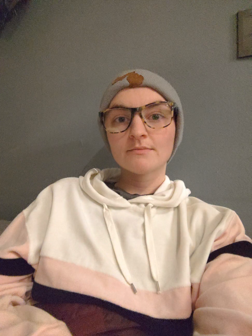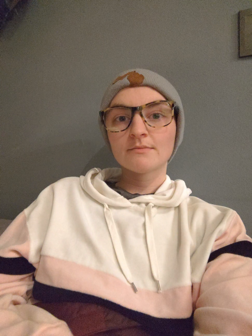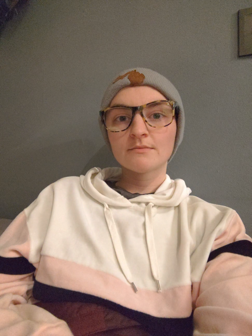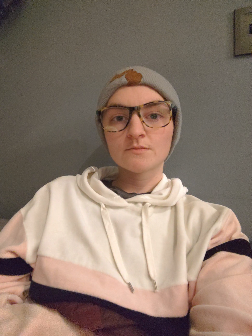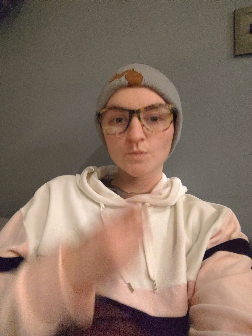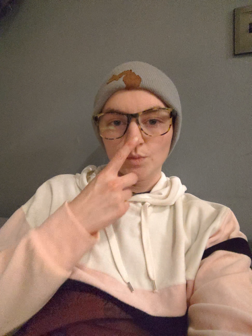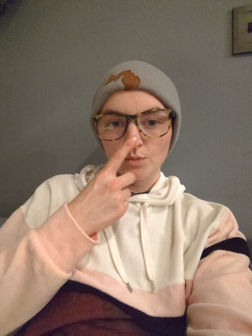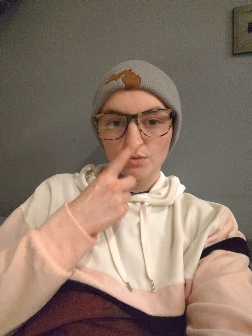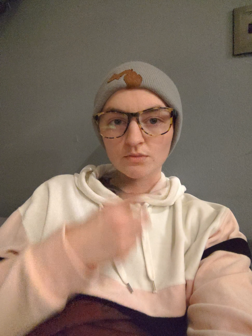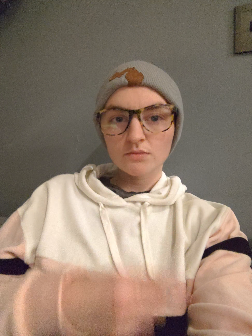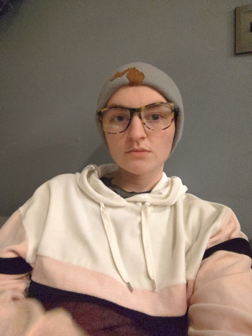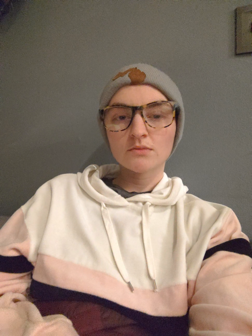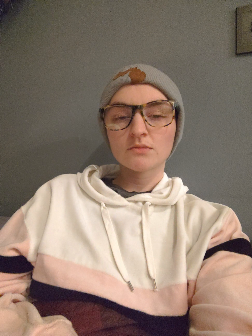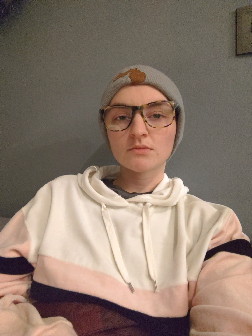nose